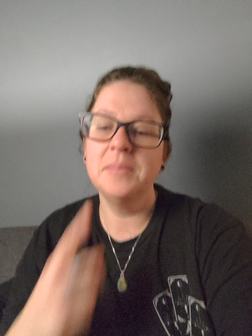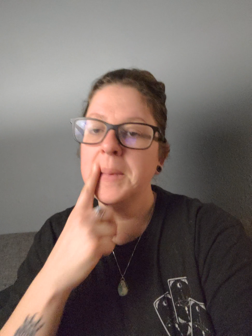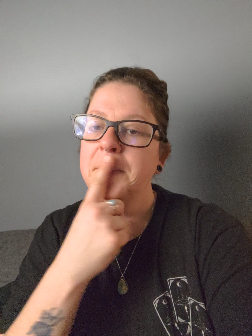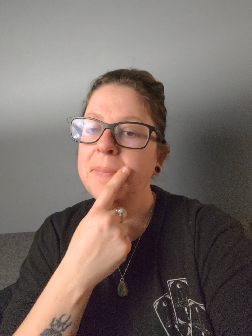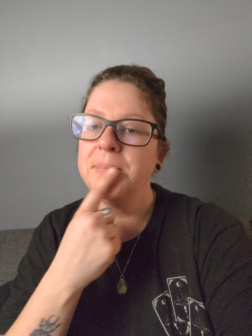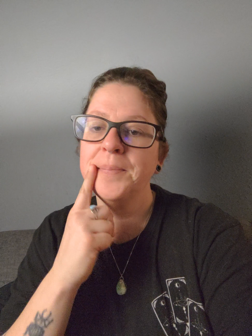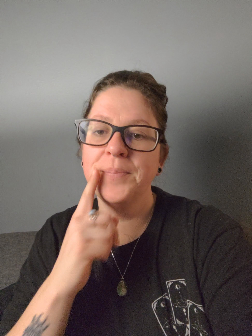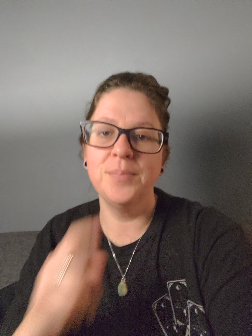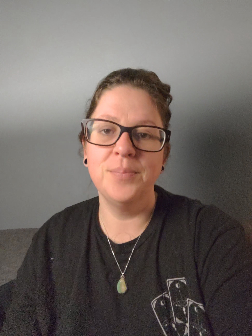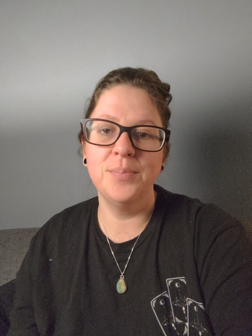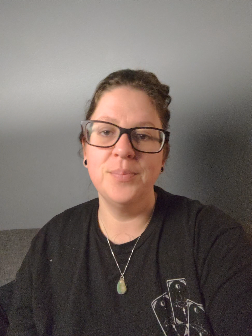lips